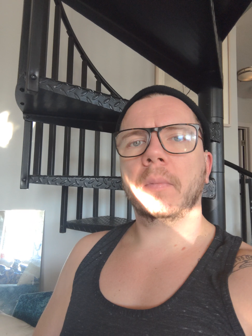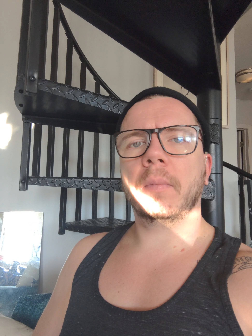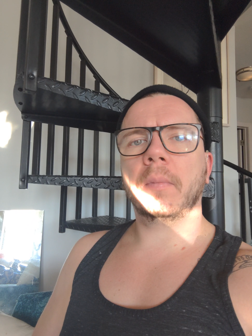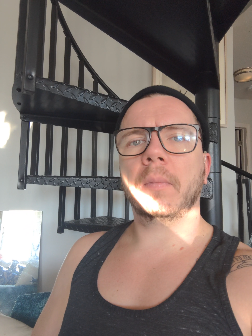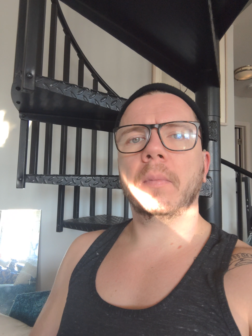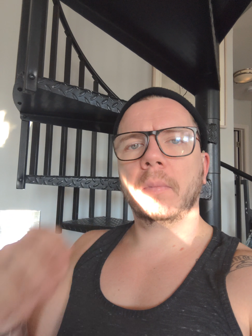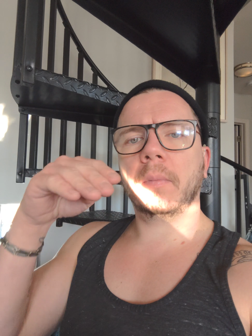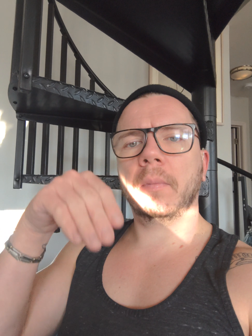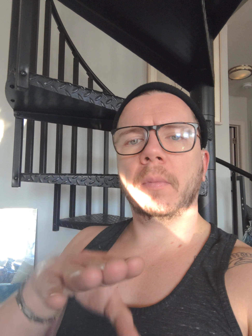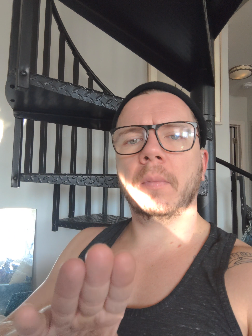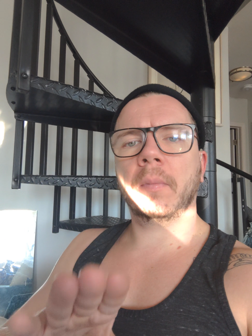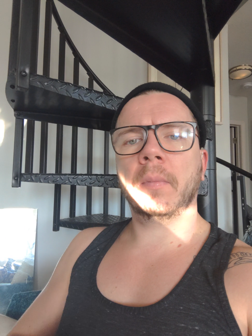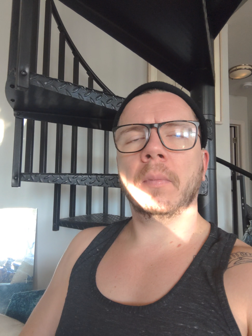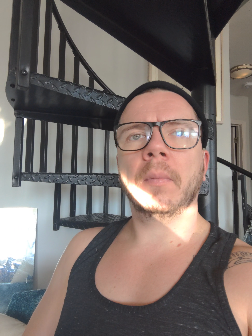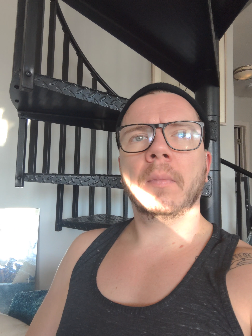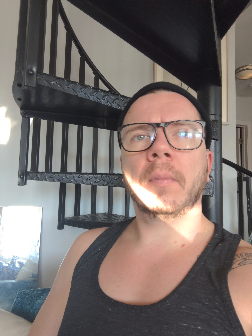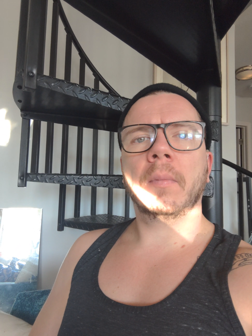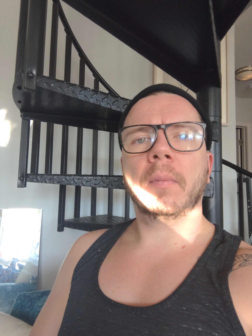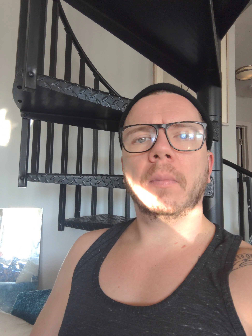into